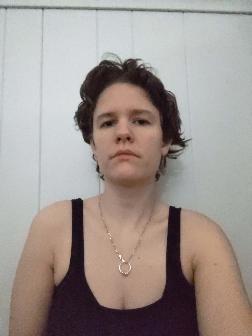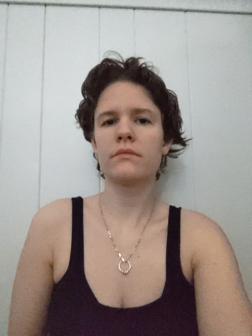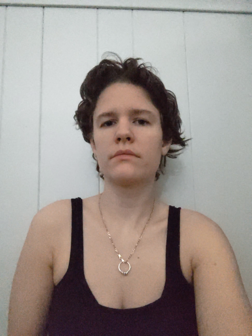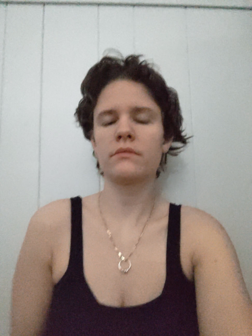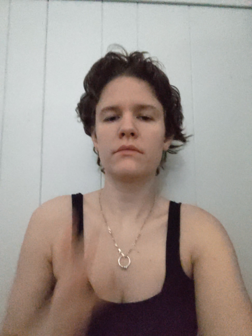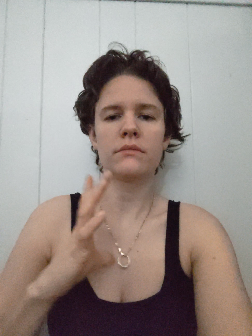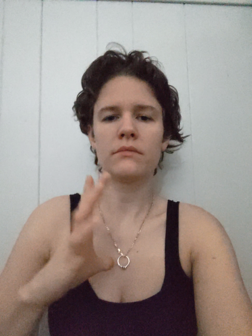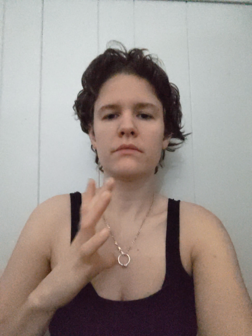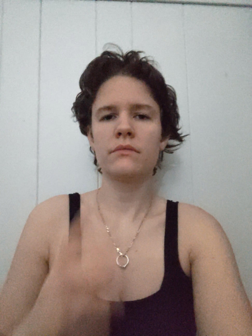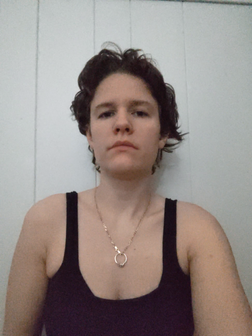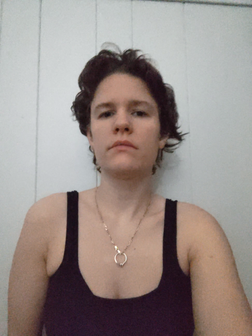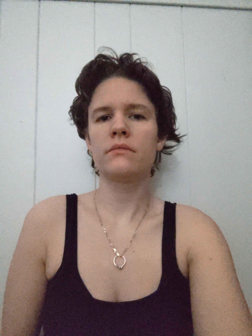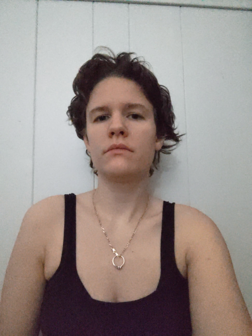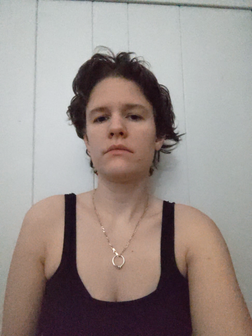fine